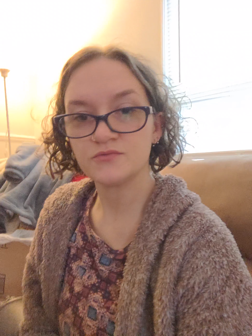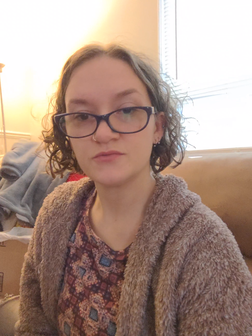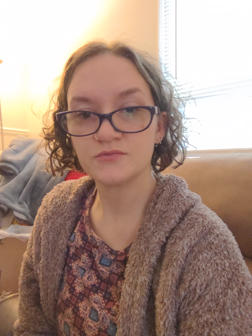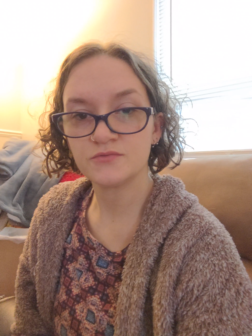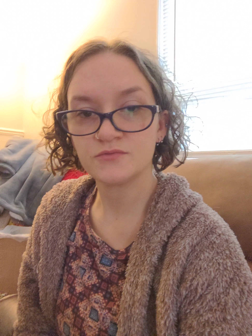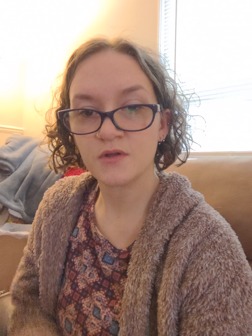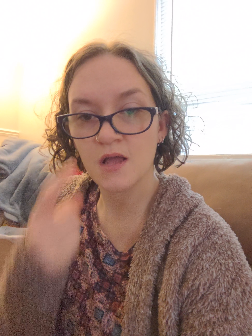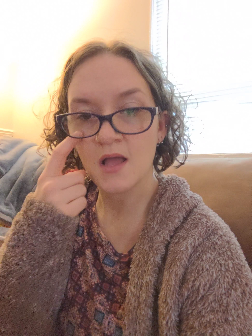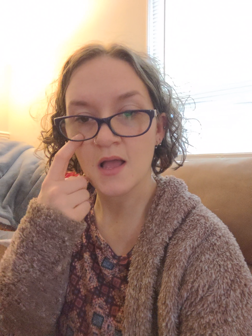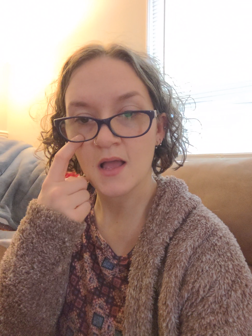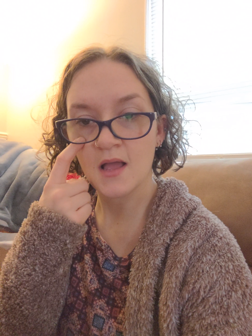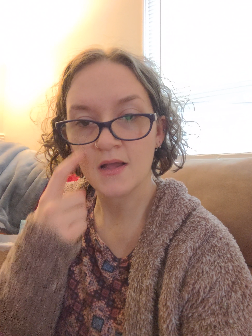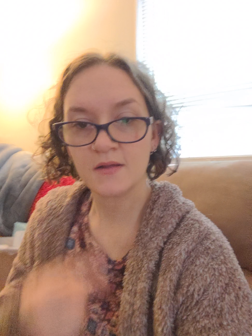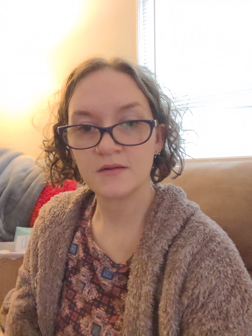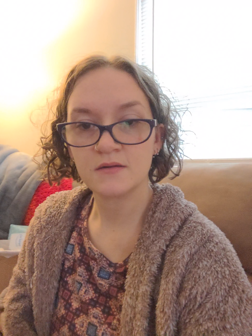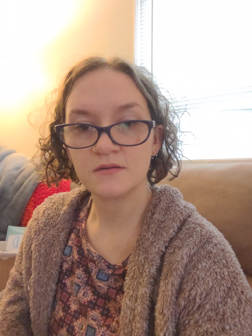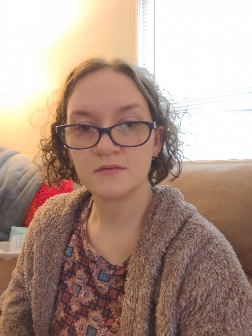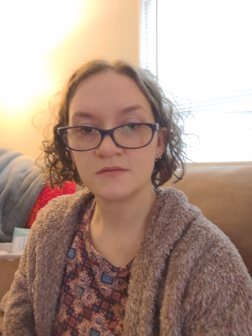eye